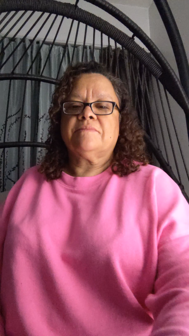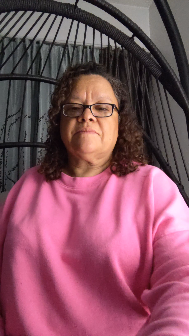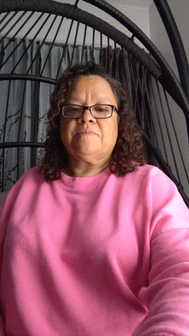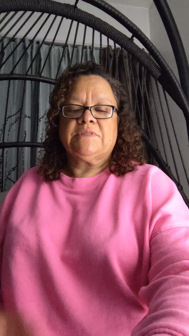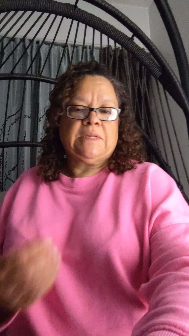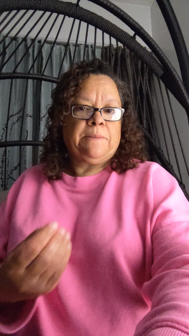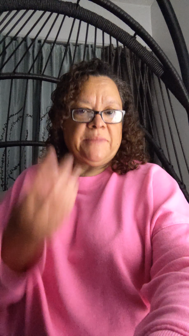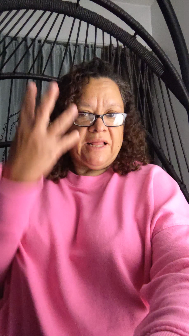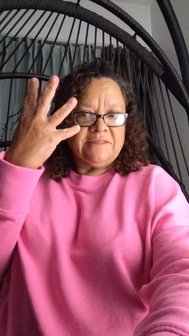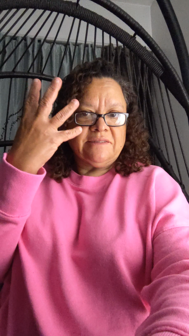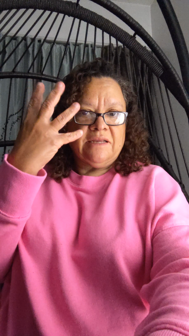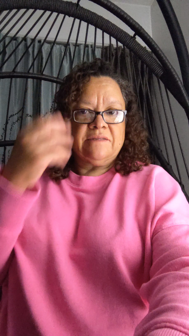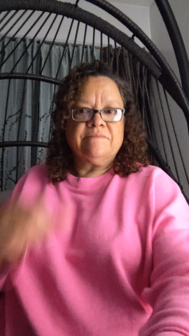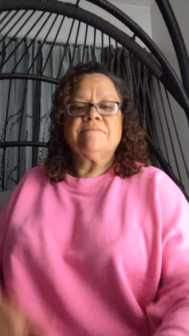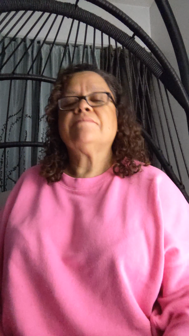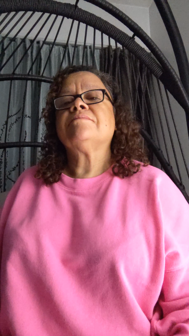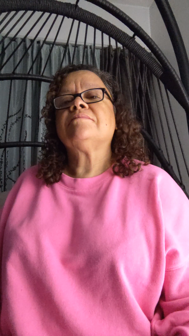plants